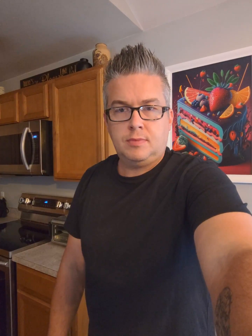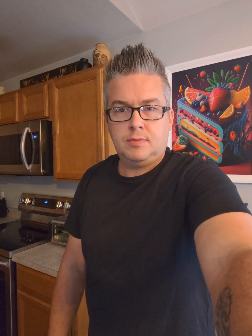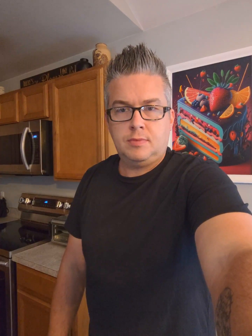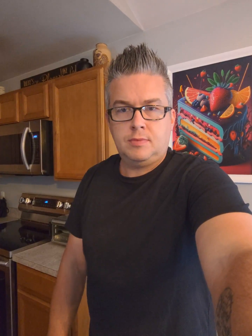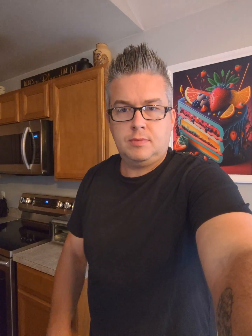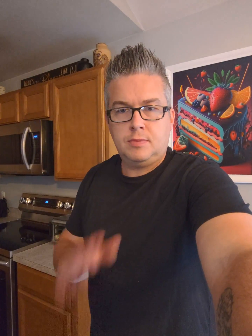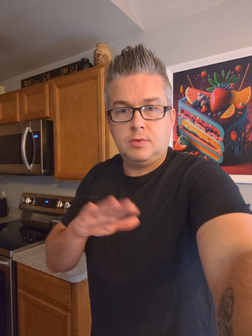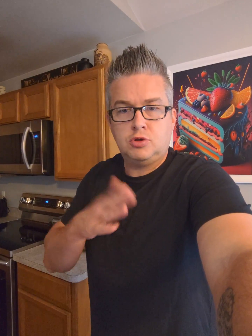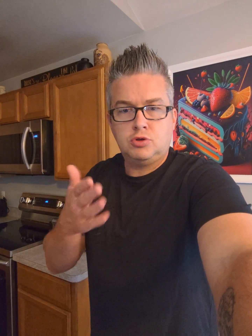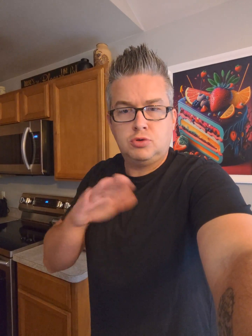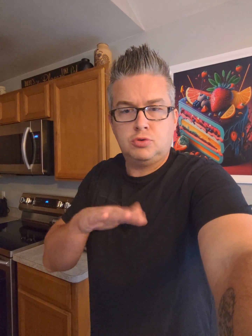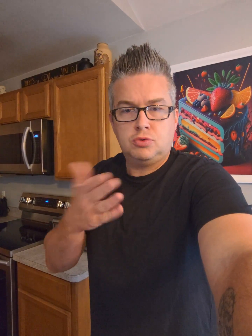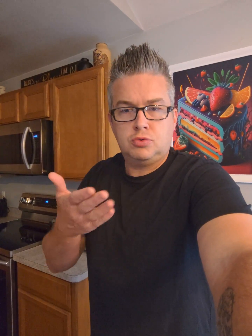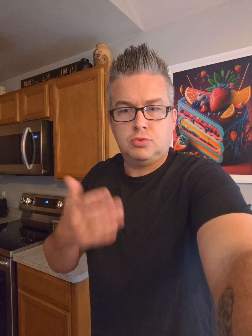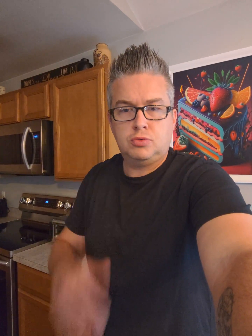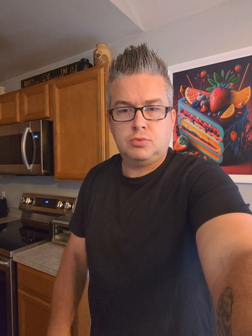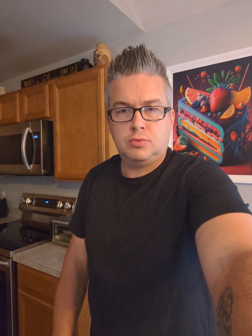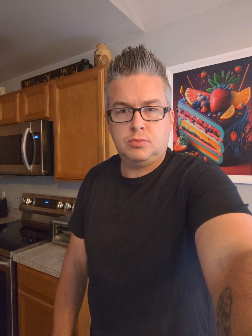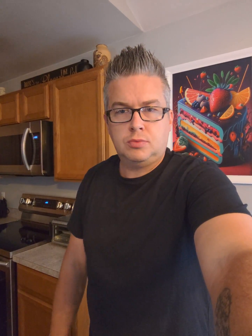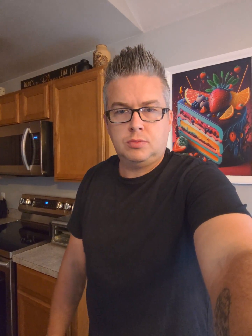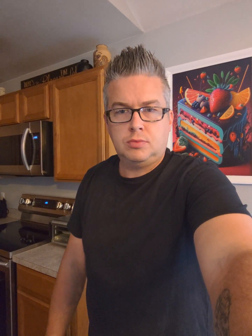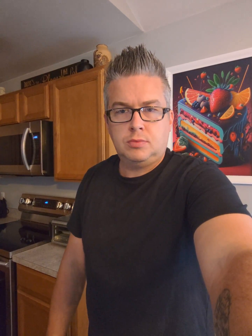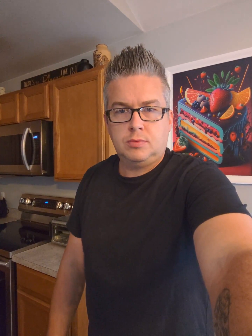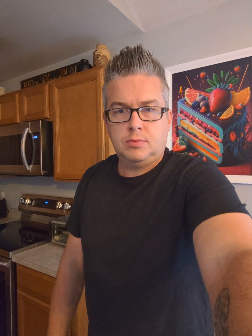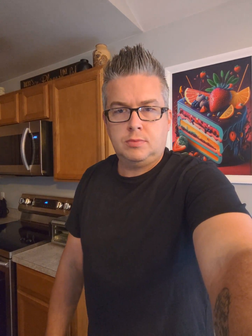kitchen